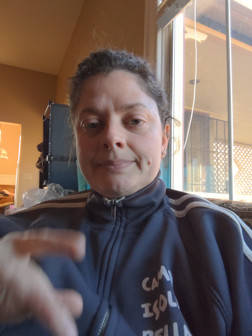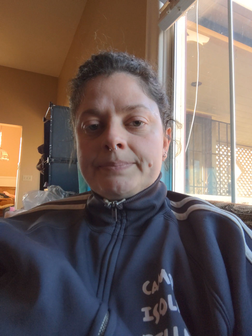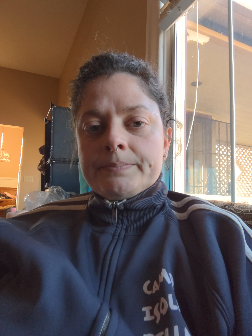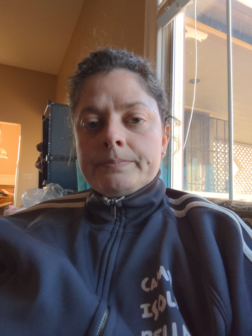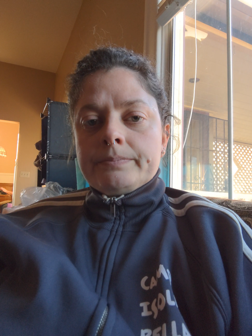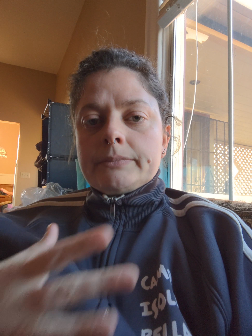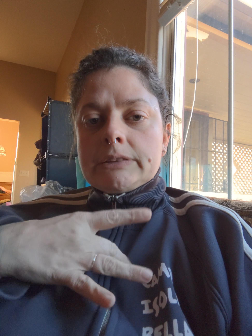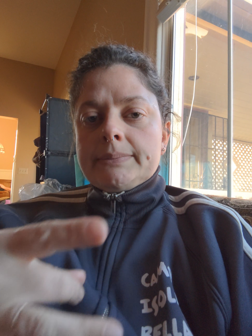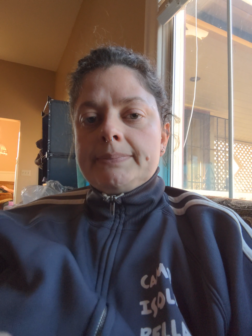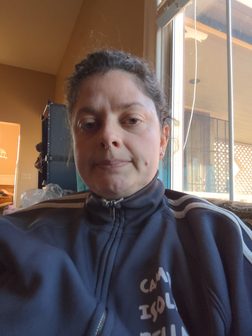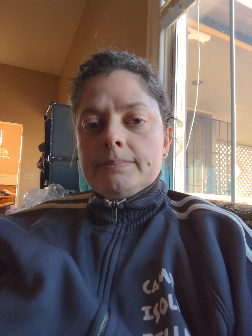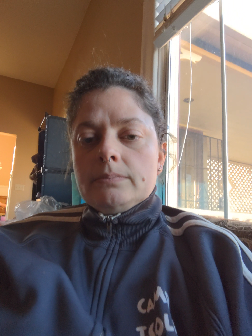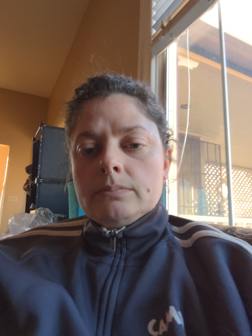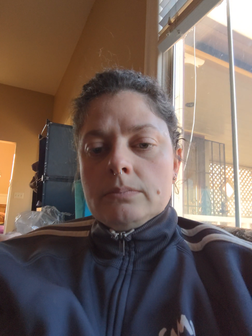like